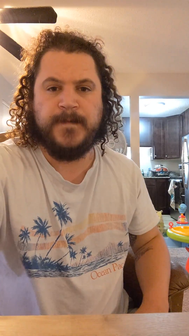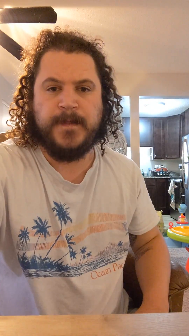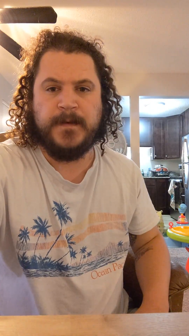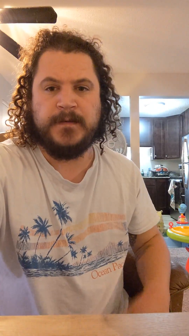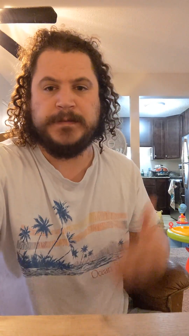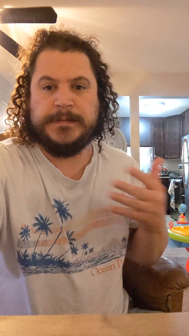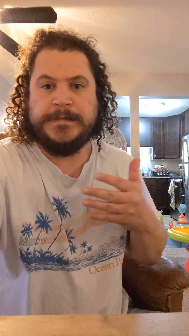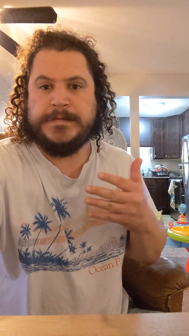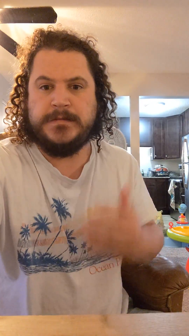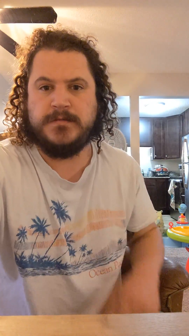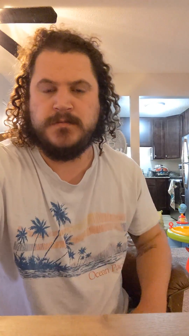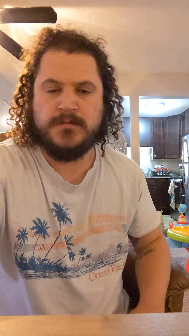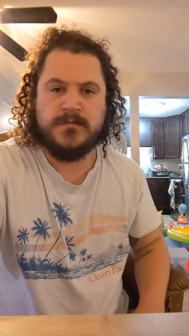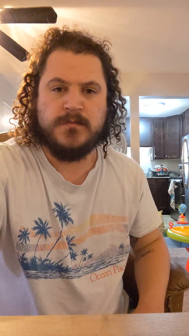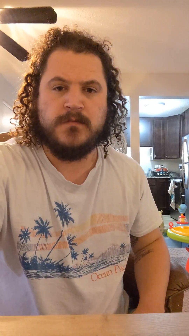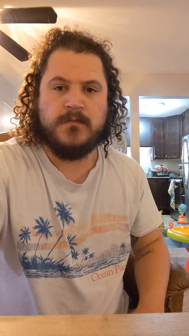scared